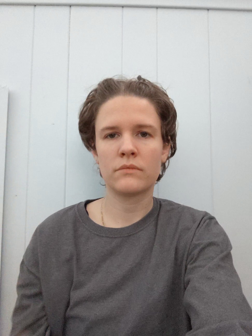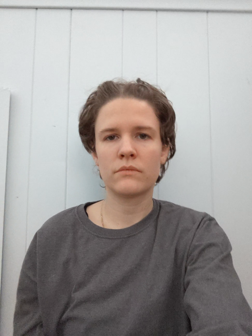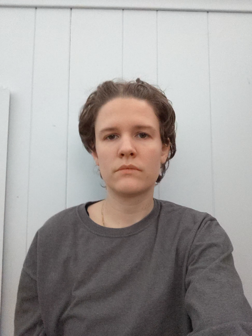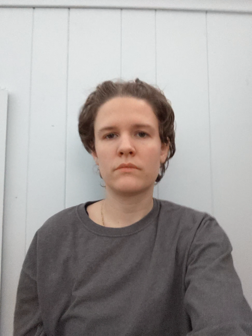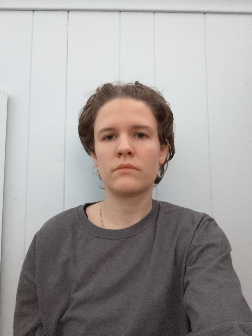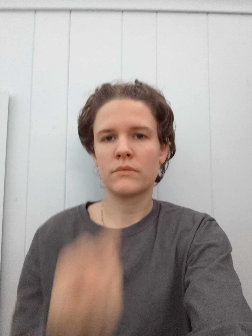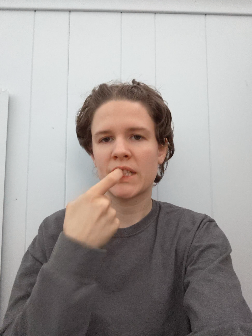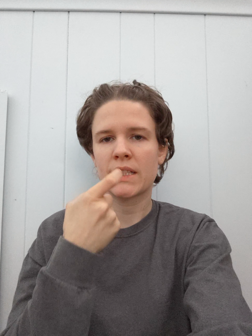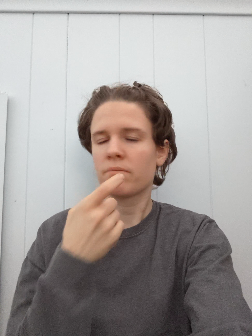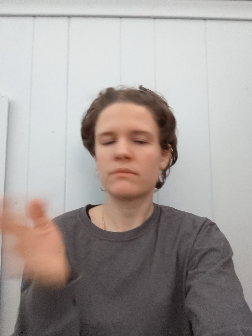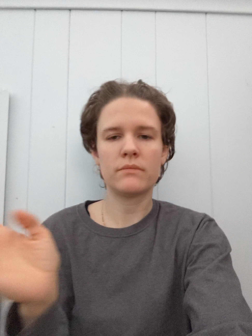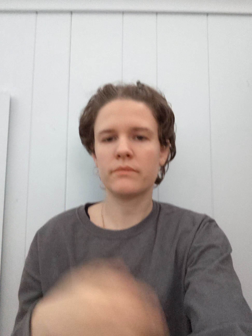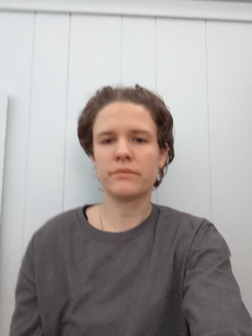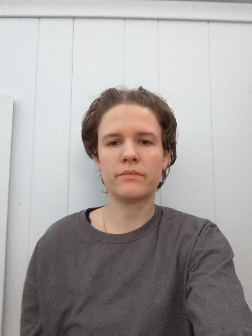window